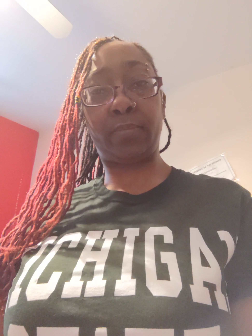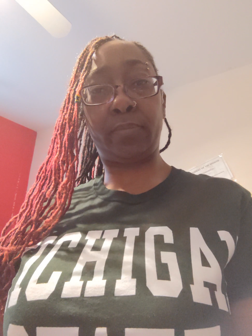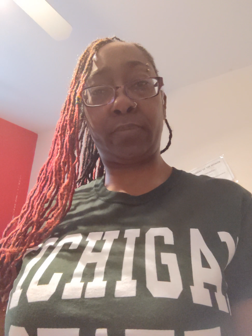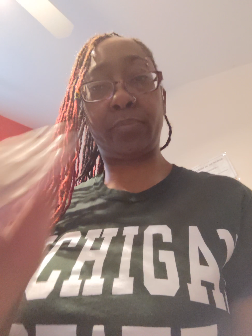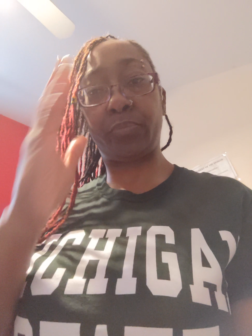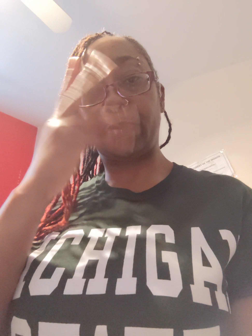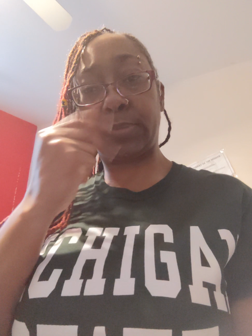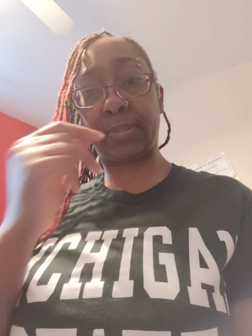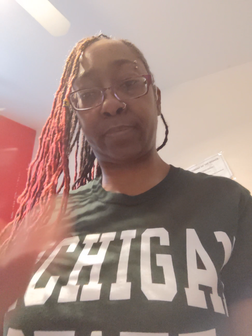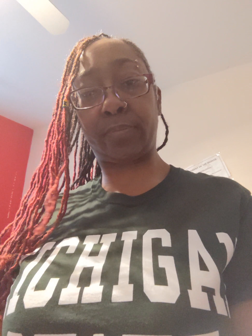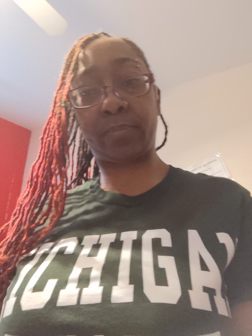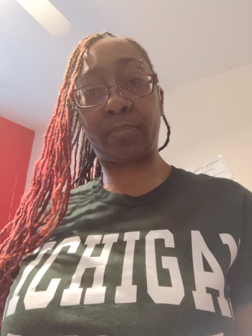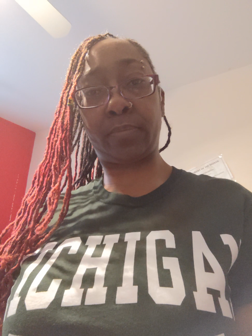pretty